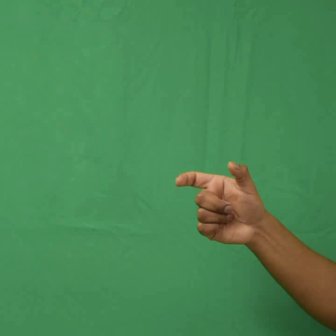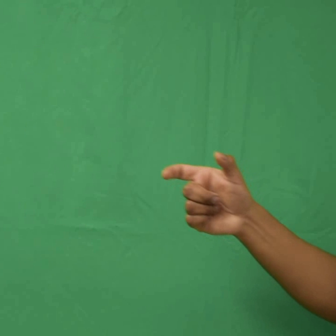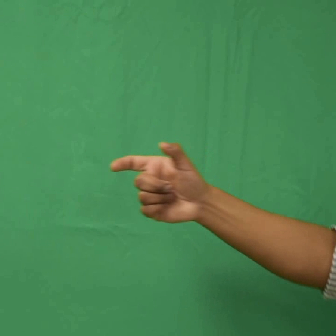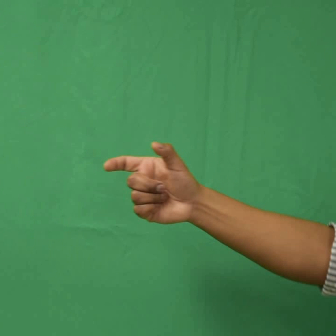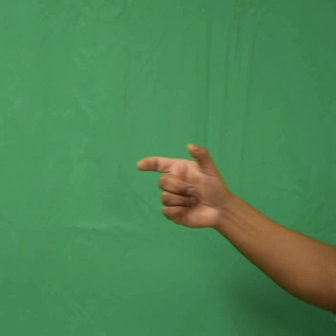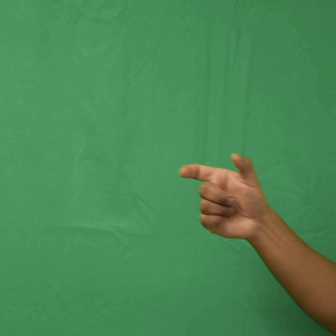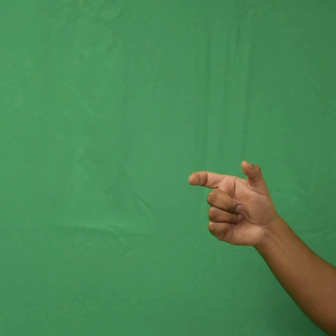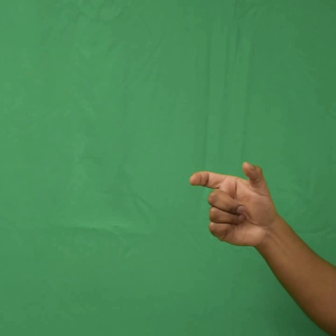X